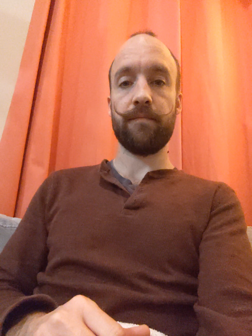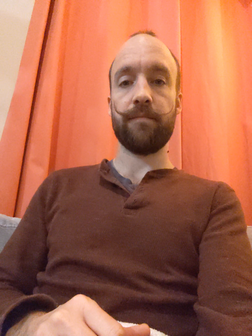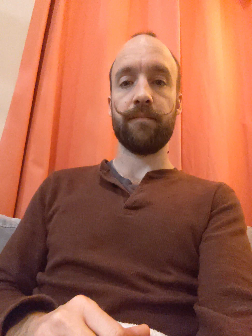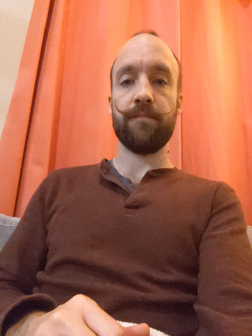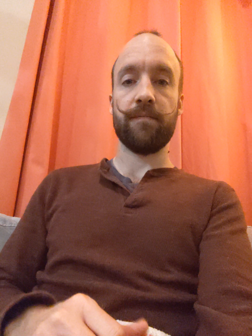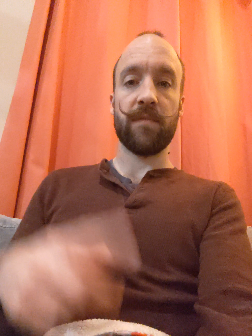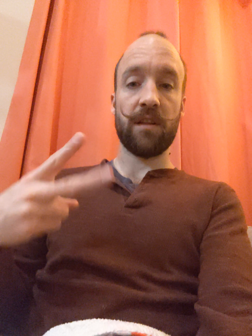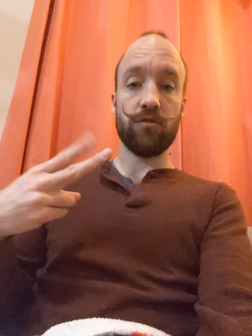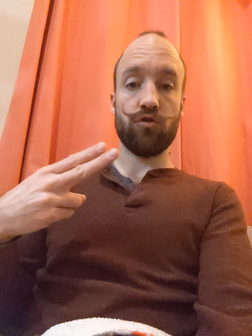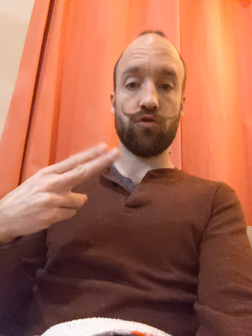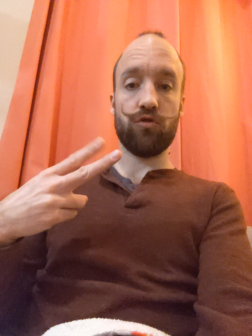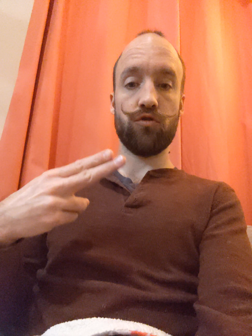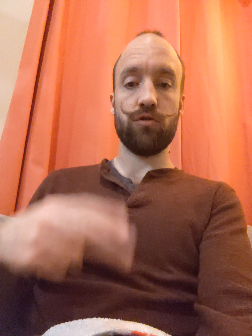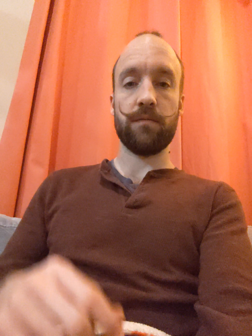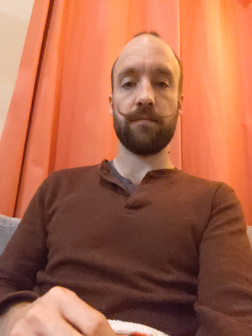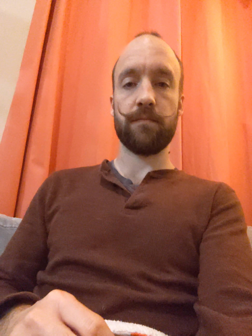scissors